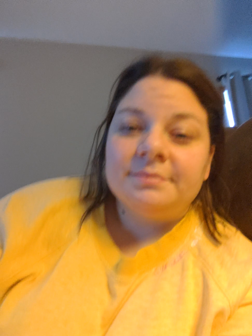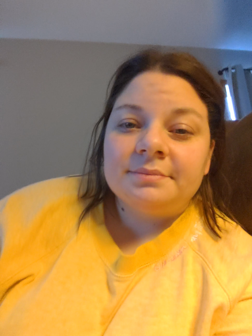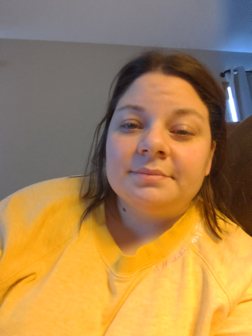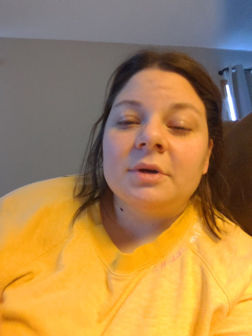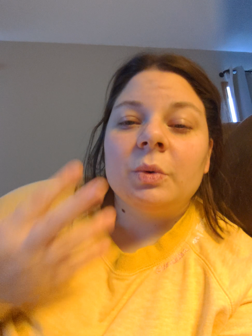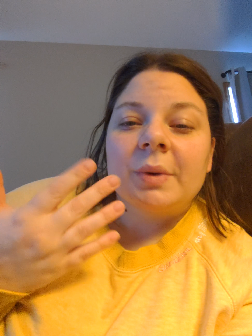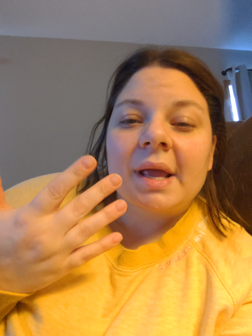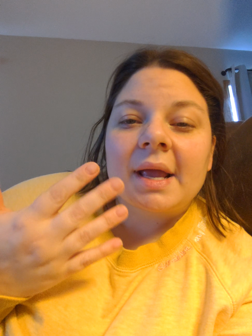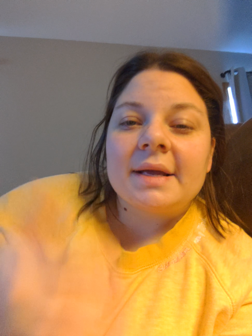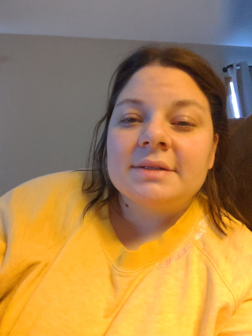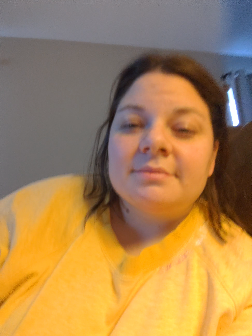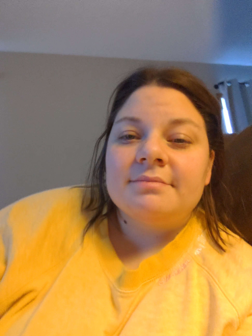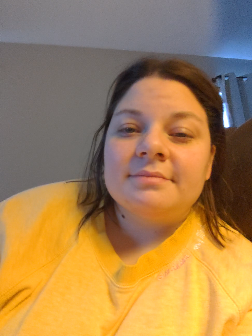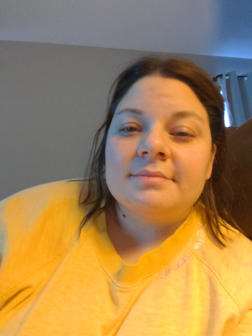wait